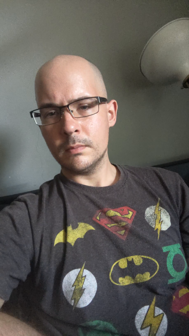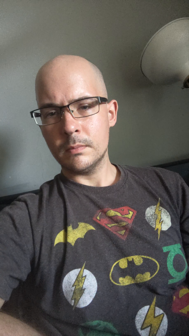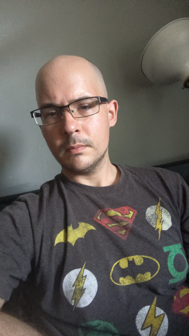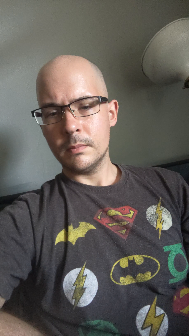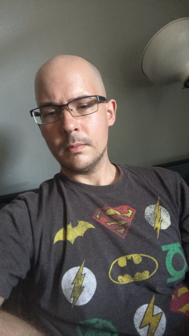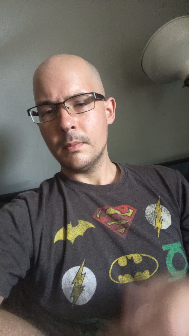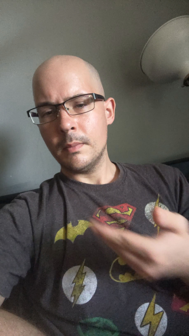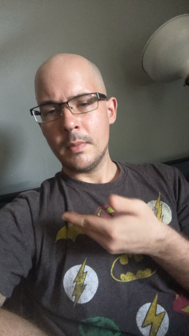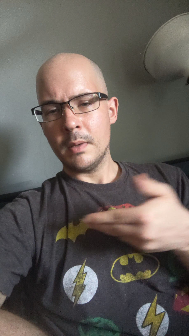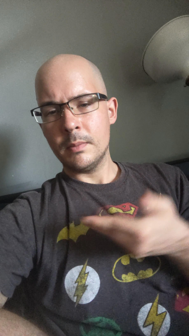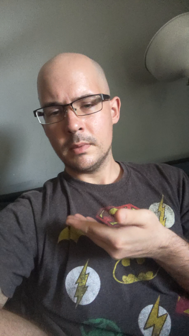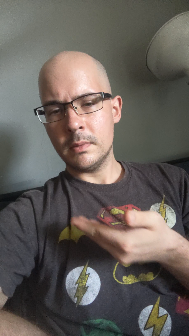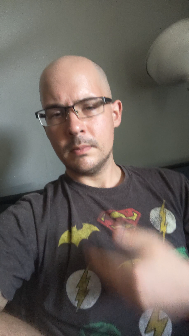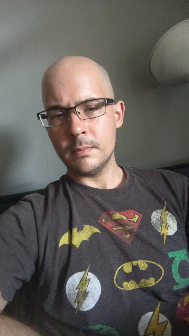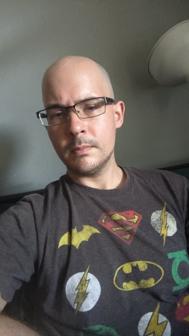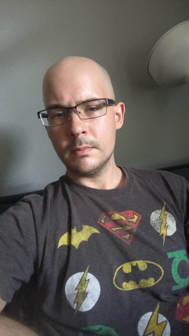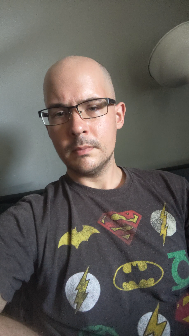baby